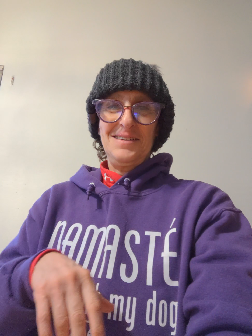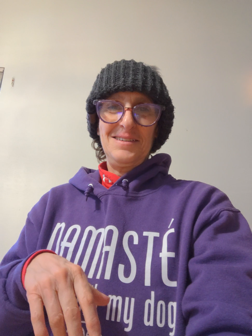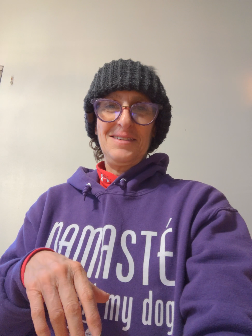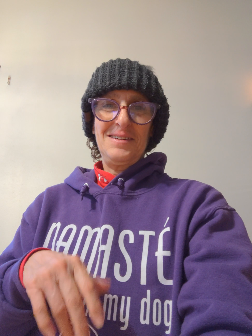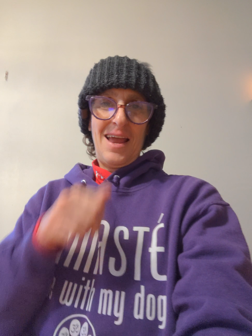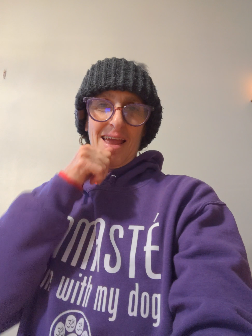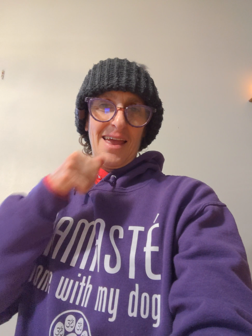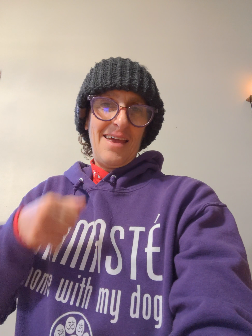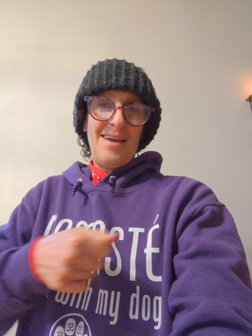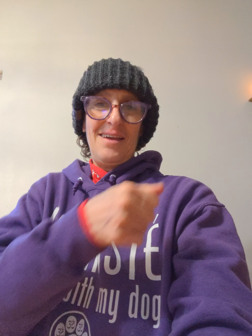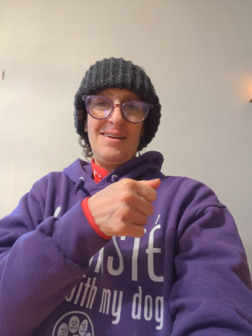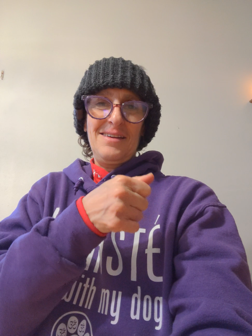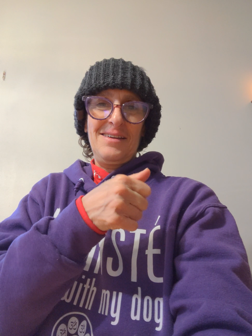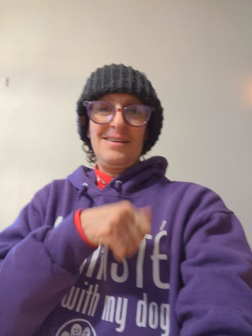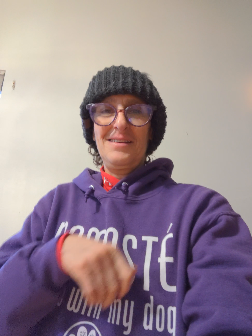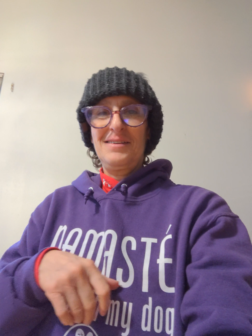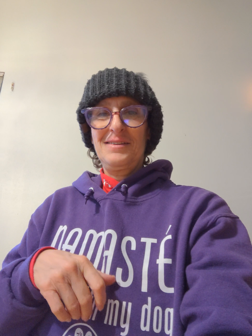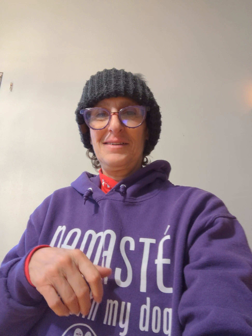hide